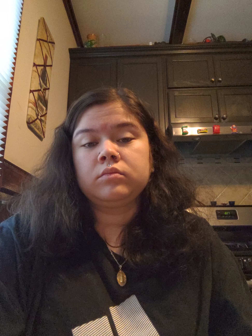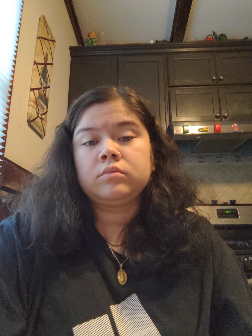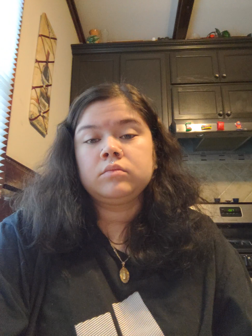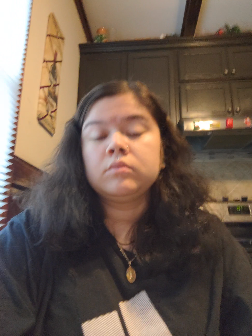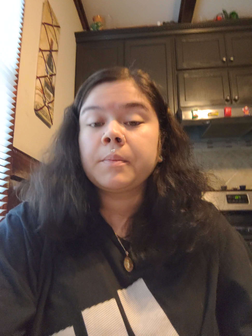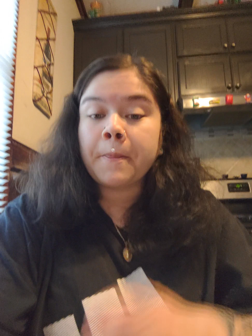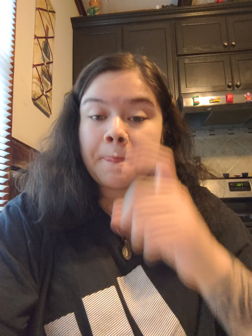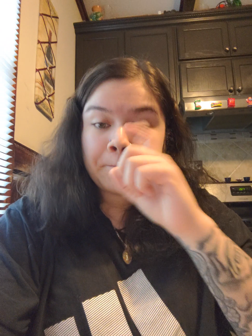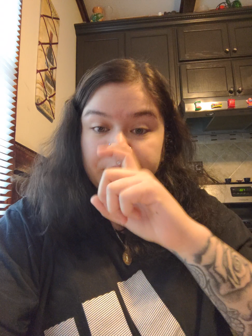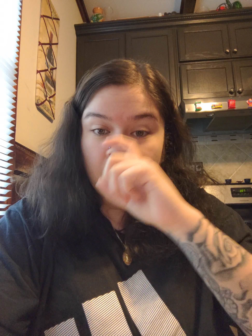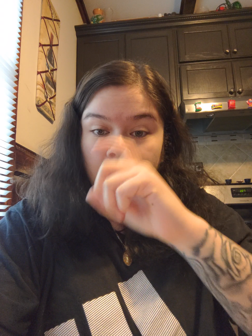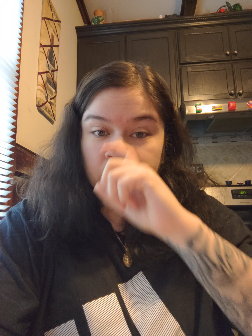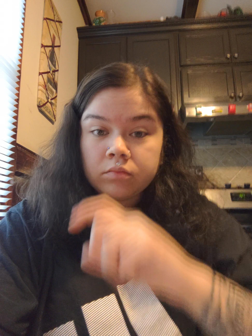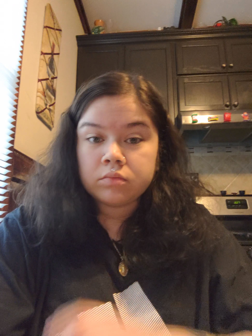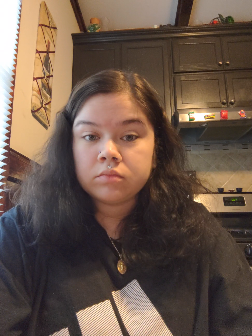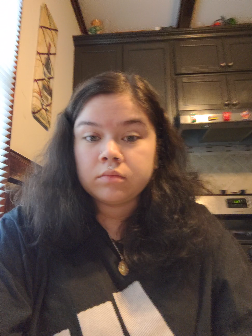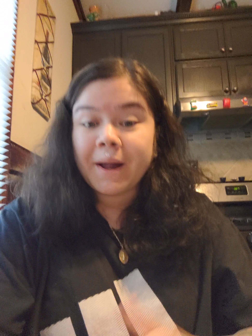doll